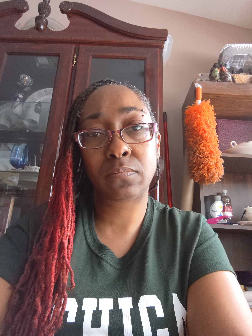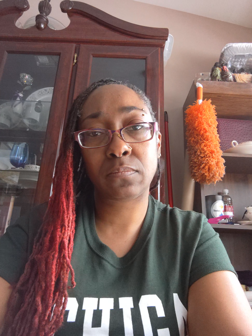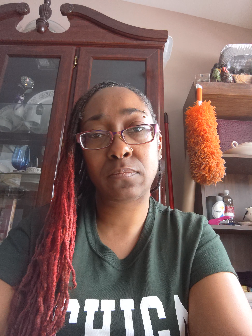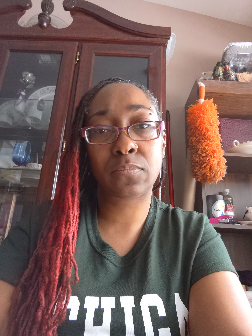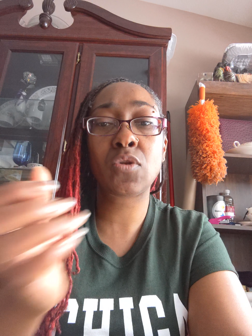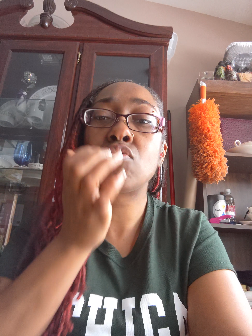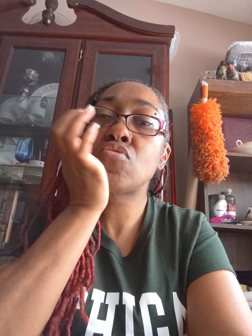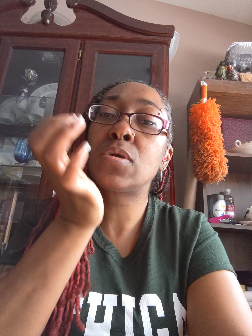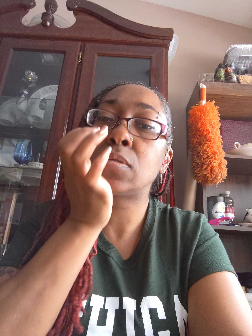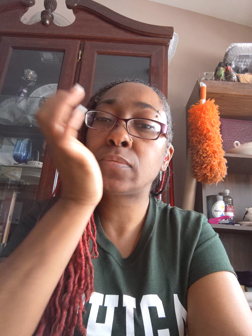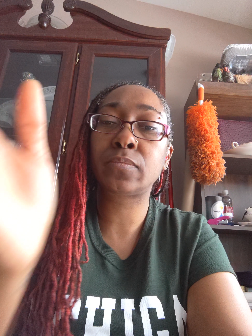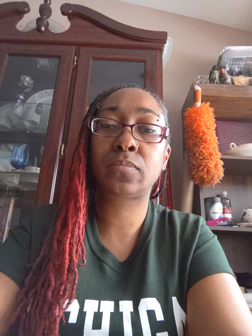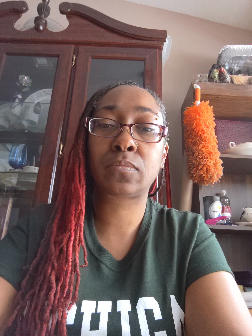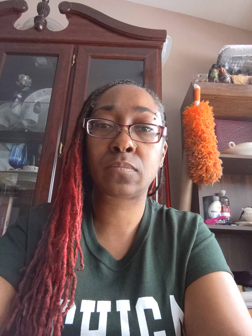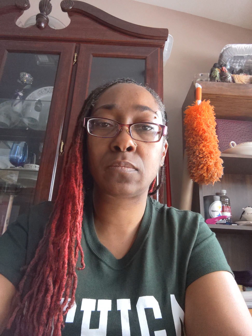grass